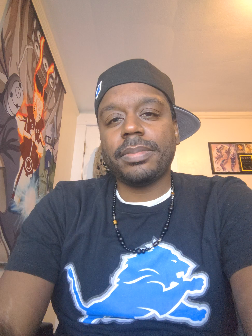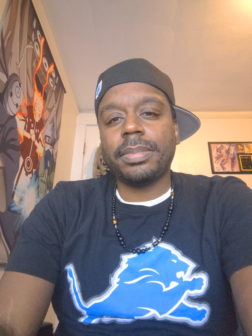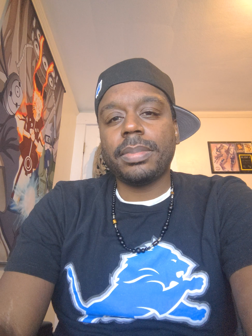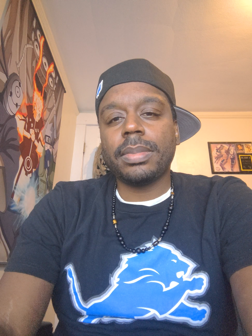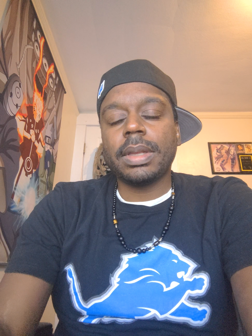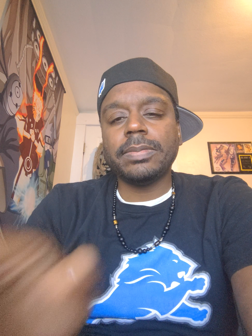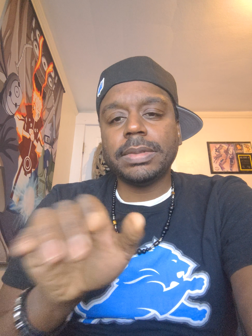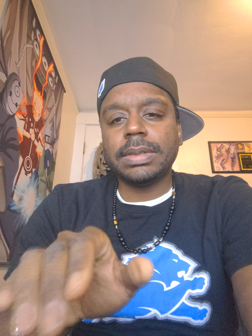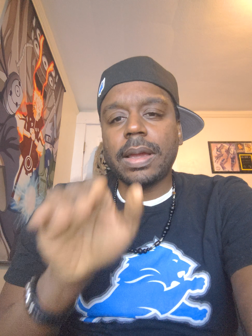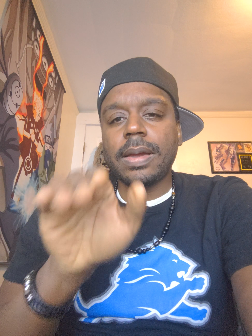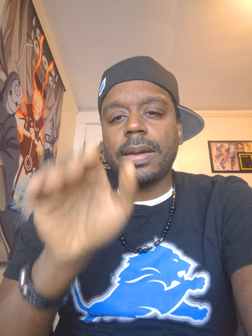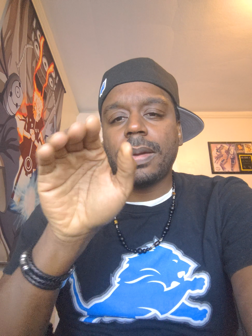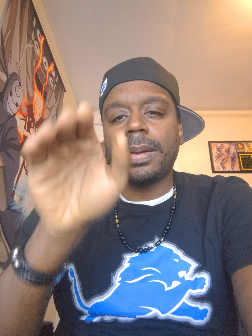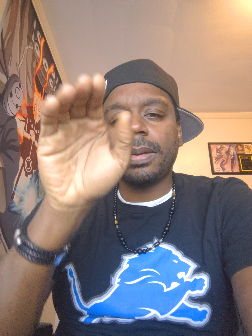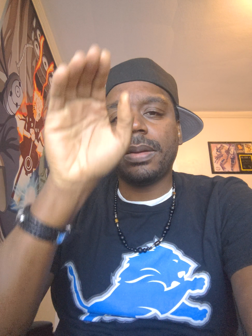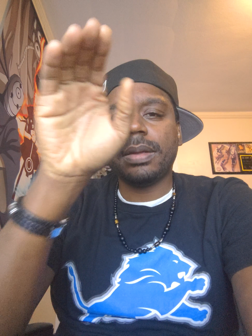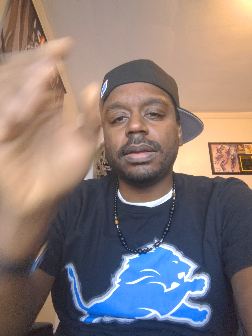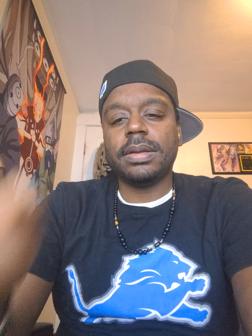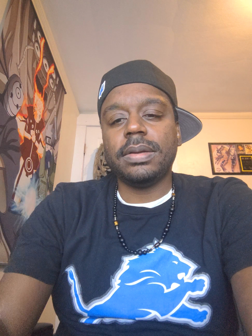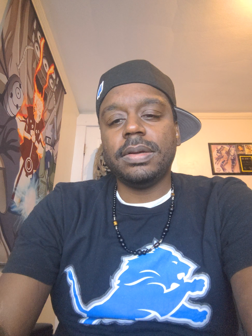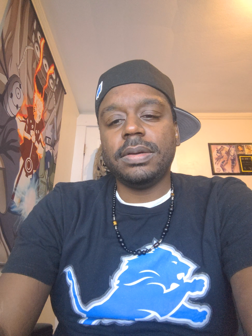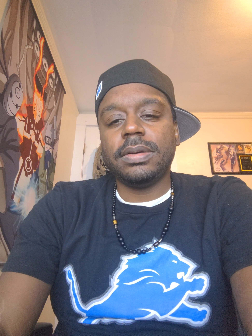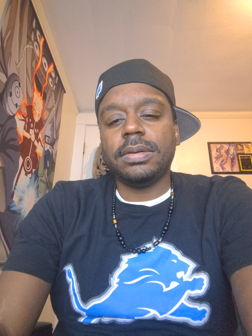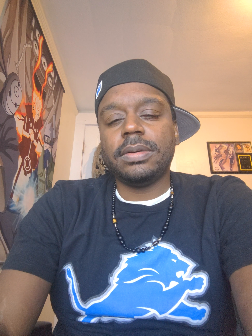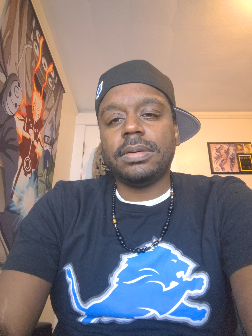stairs